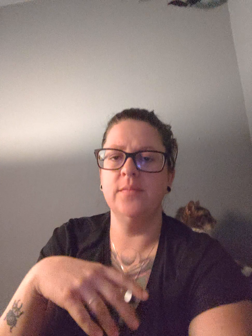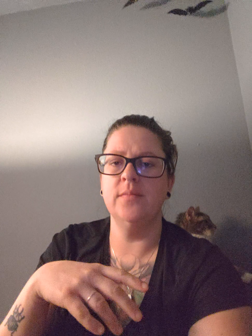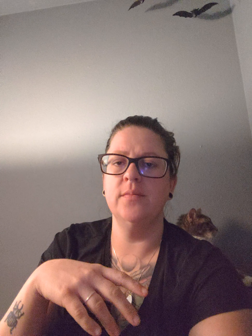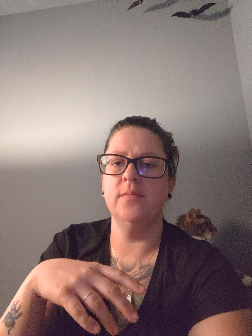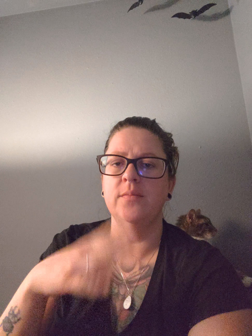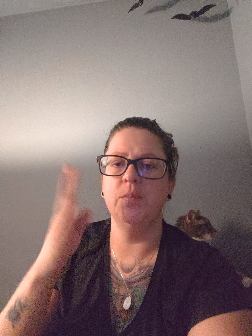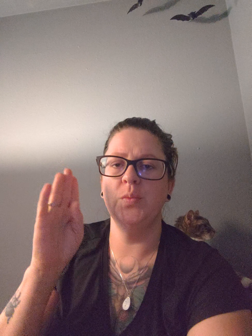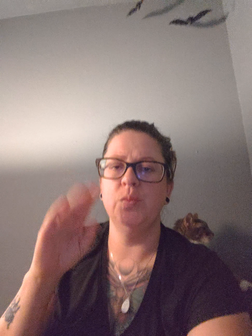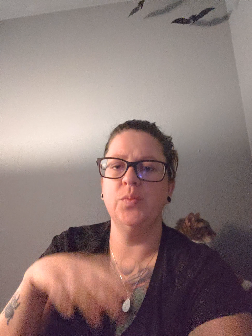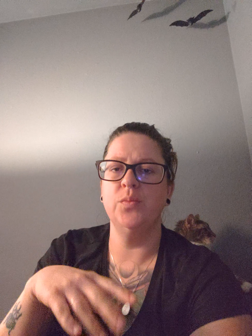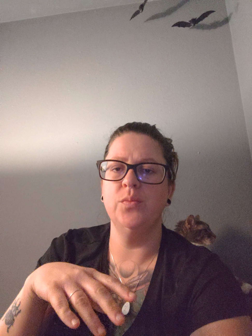blue